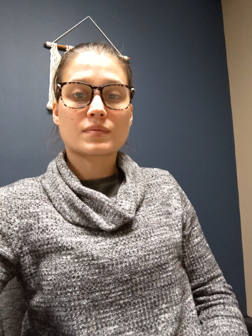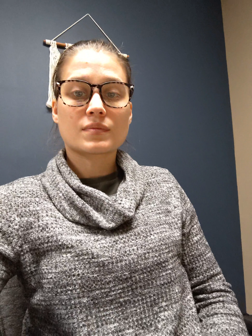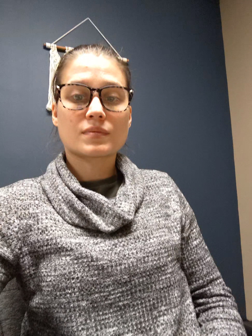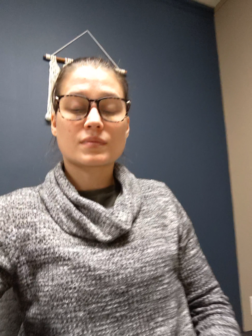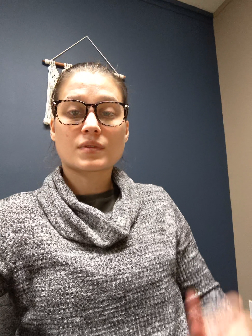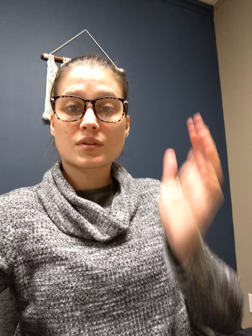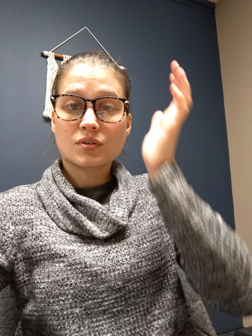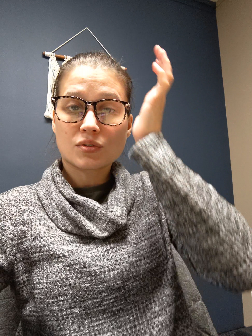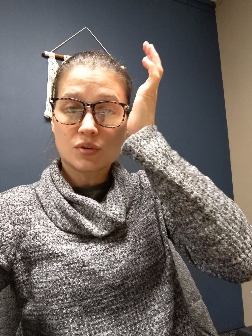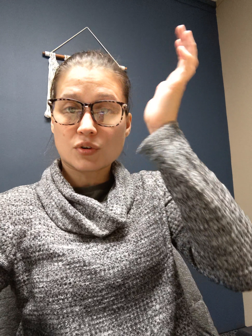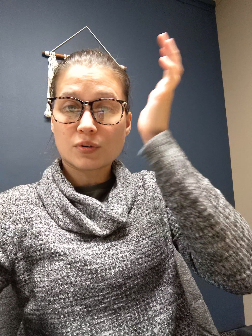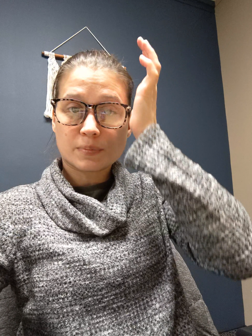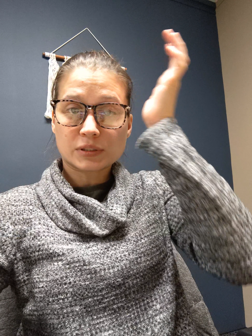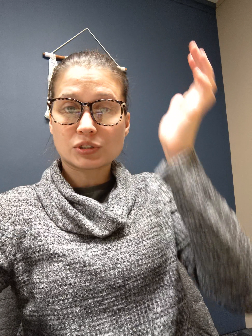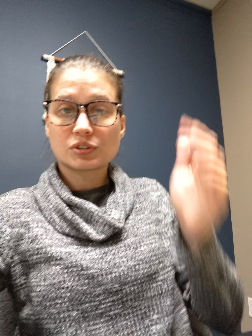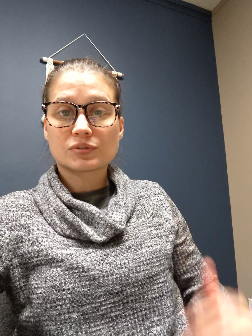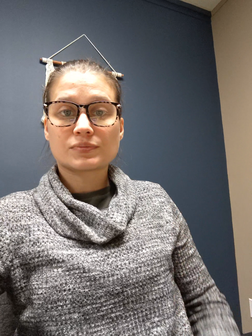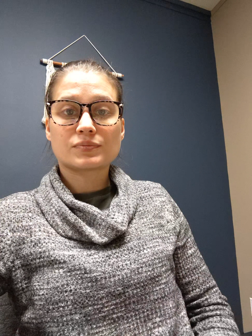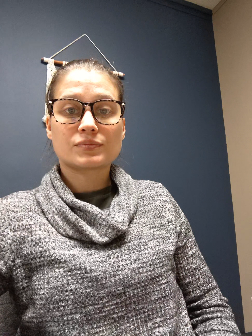garbage